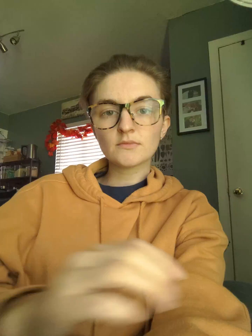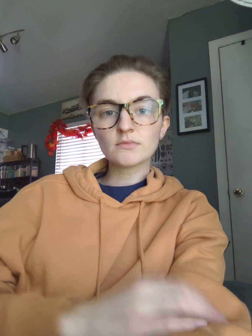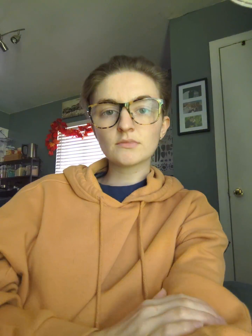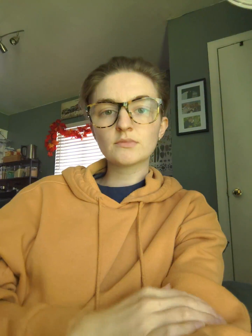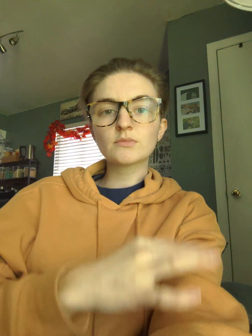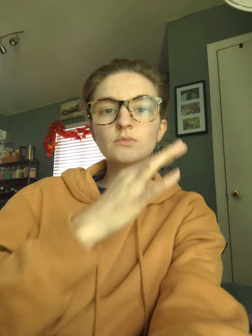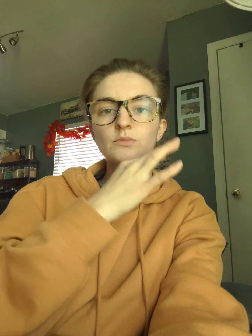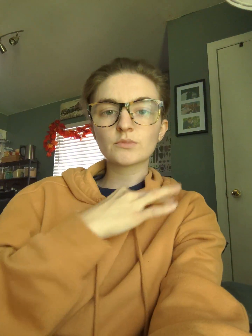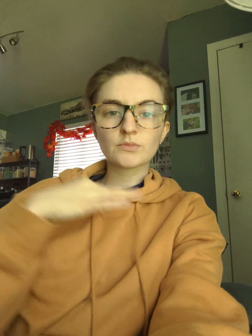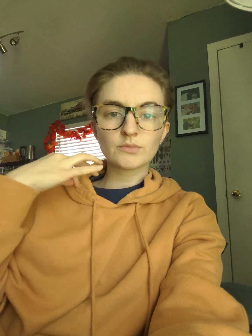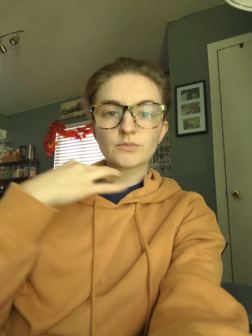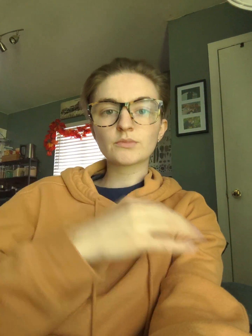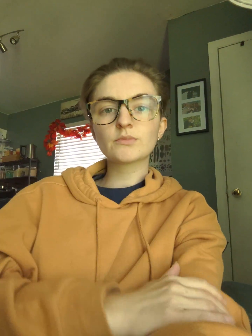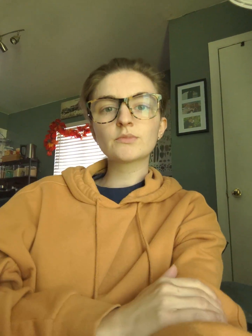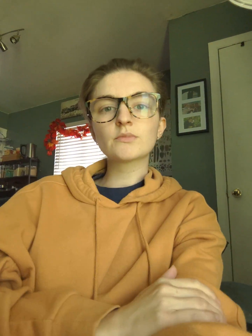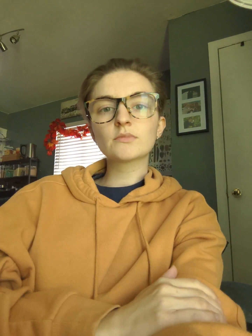necklace